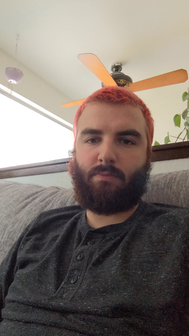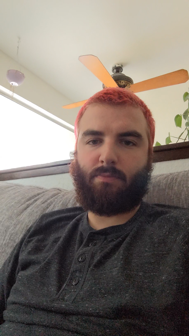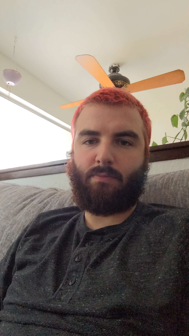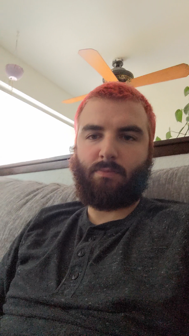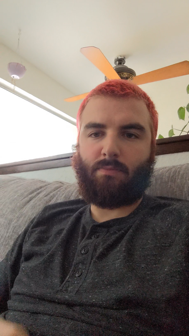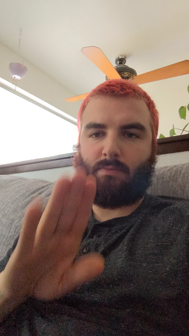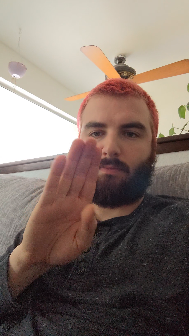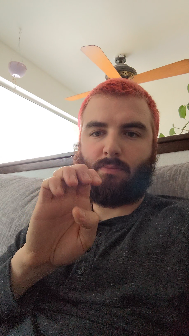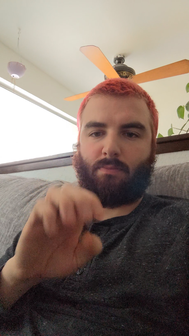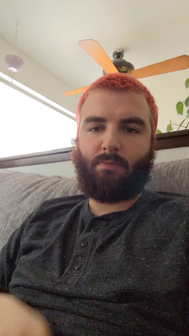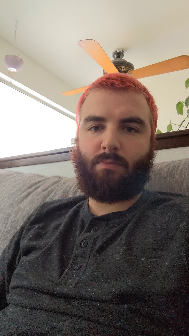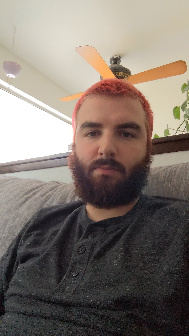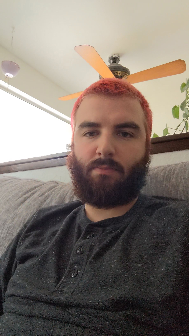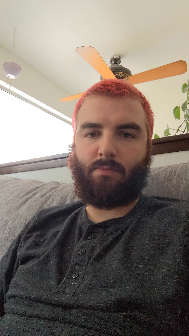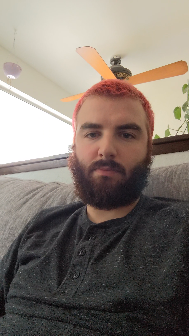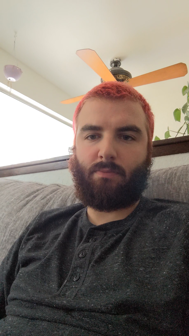be